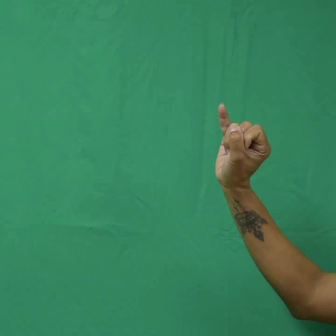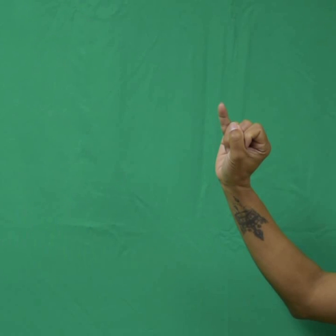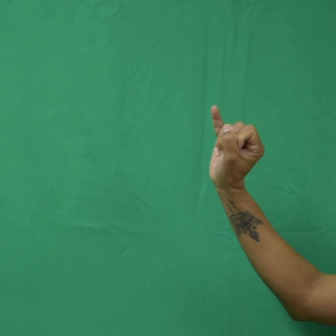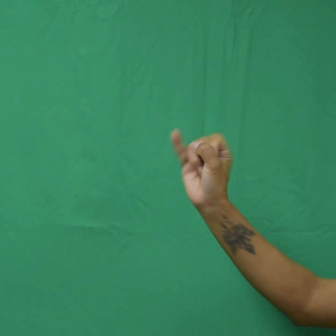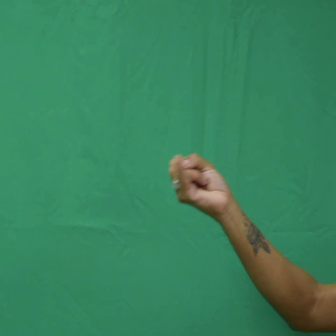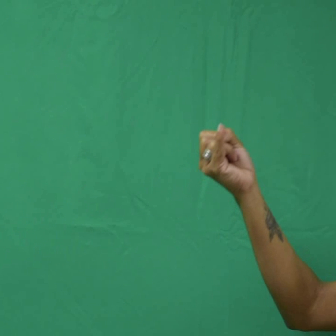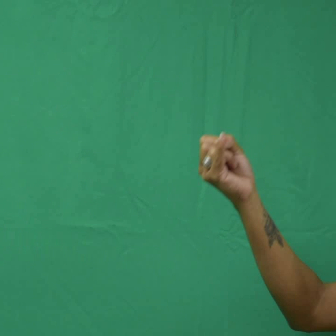J